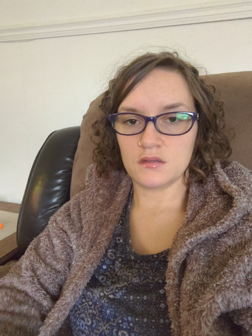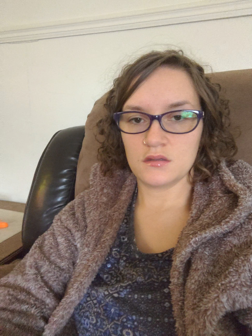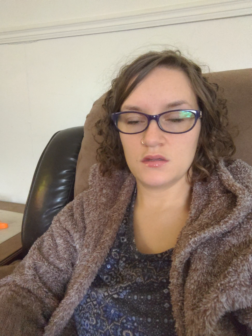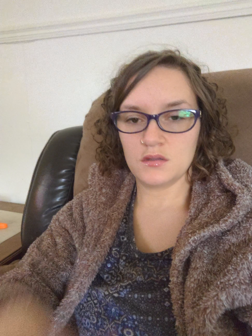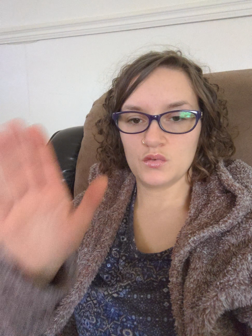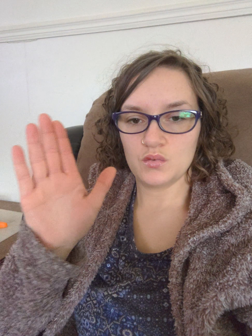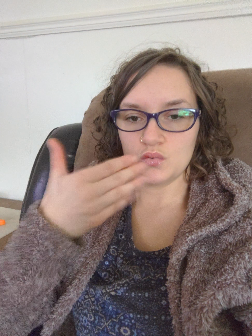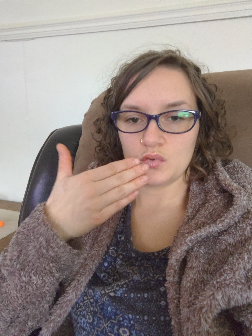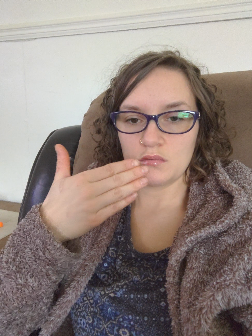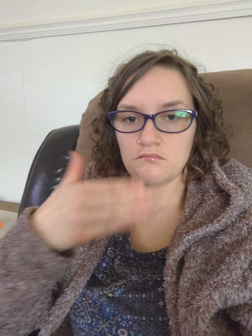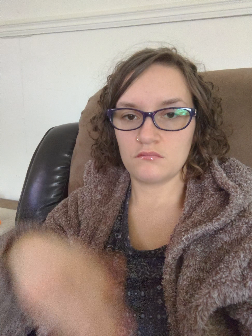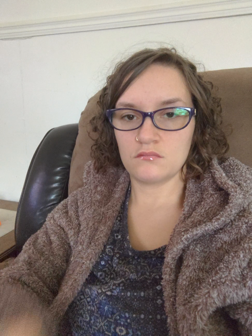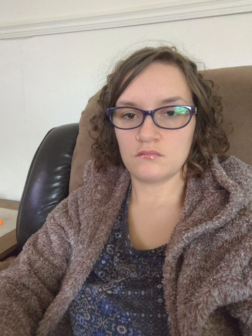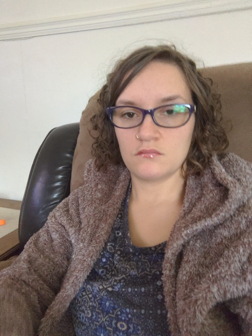room